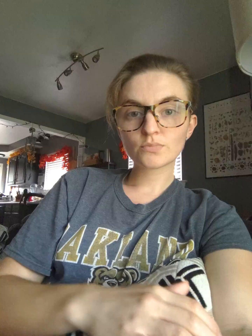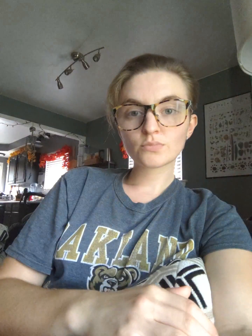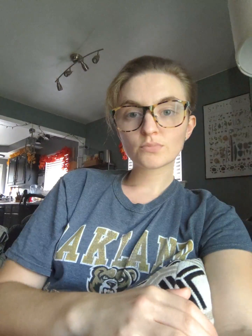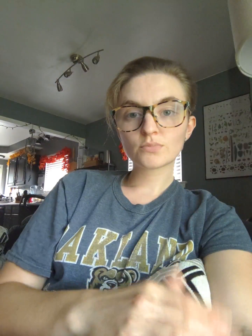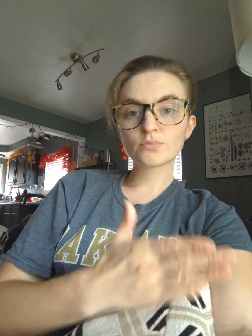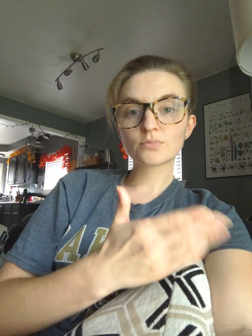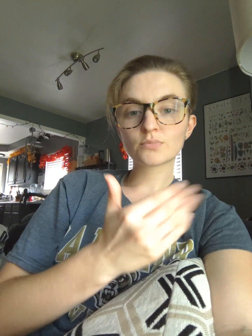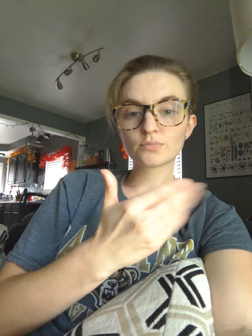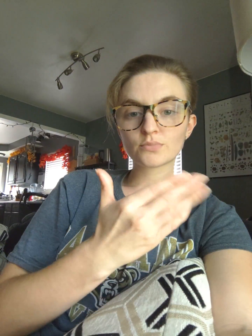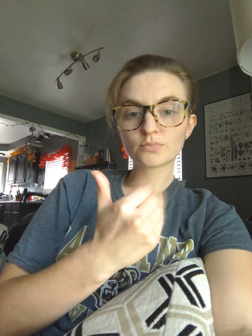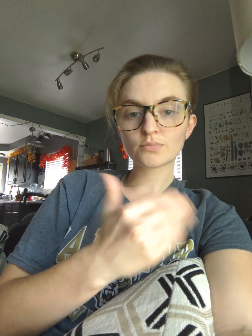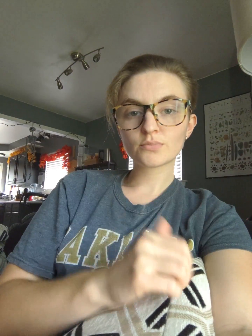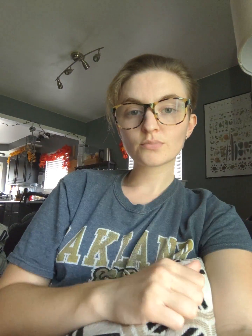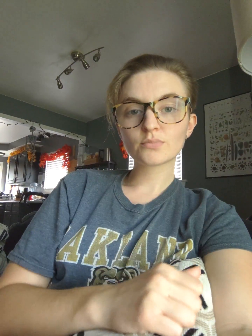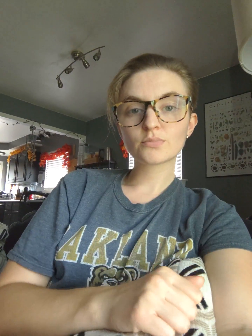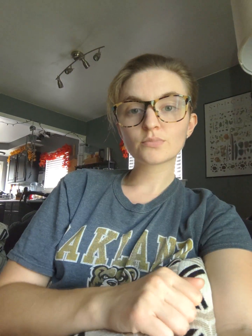butterfly